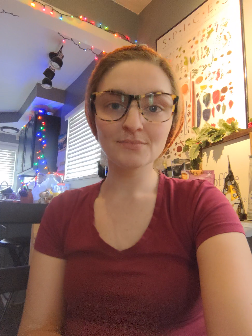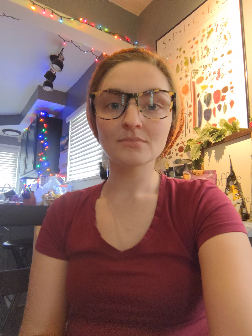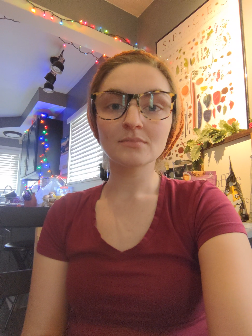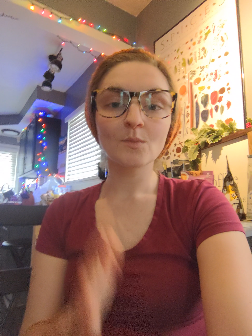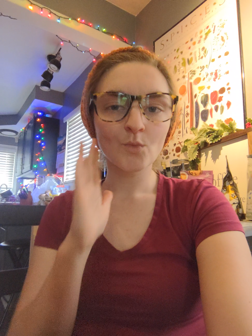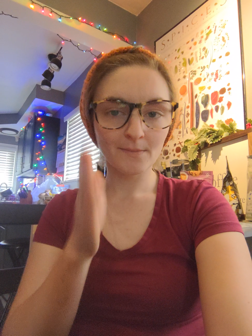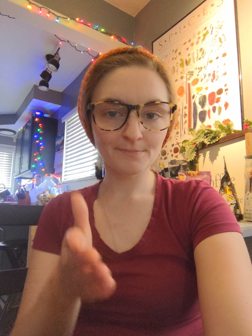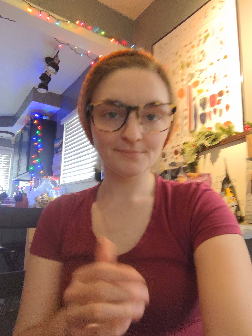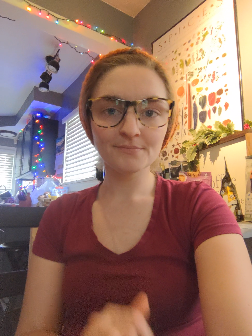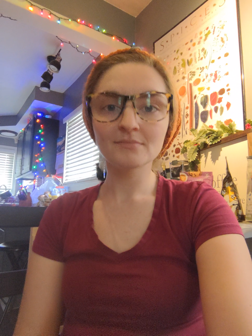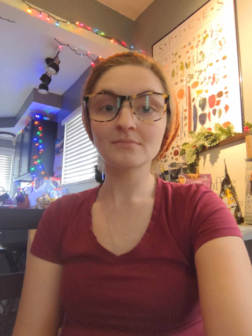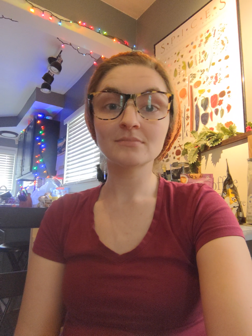will